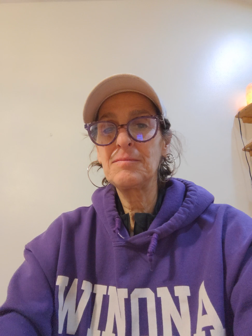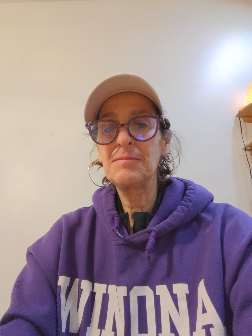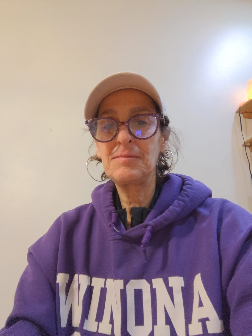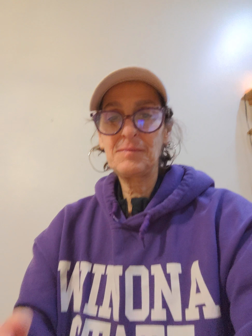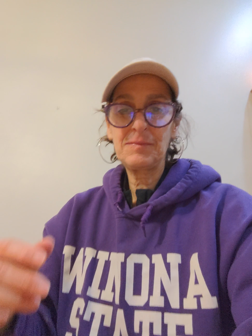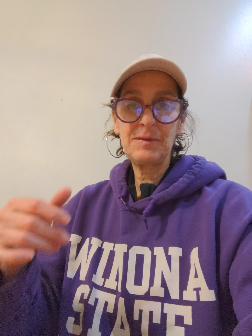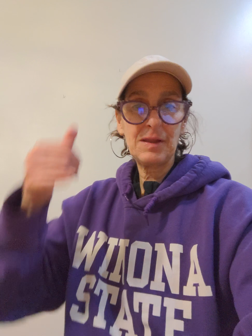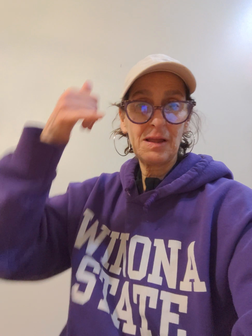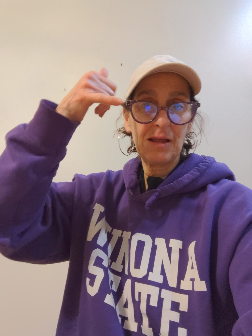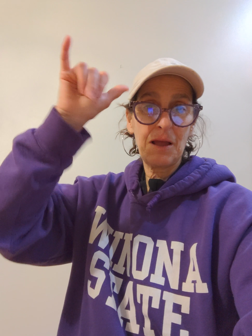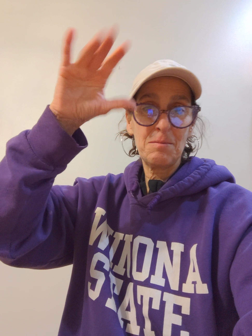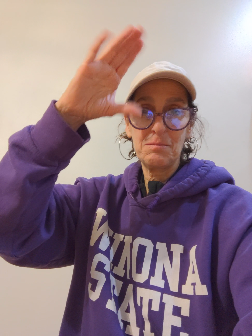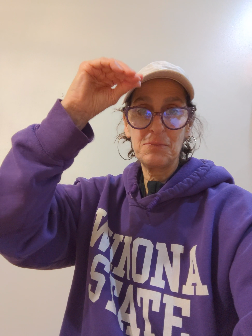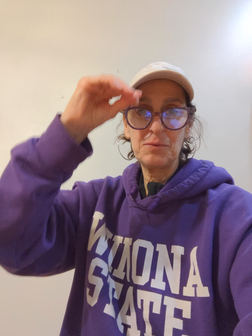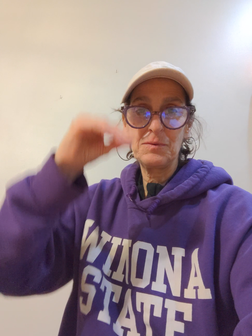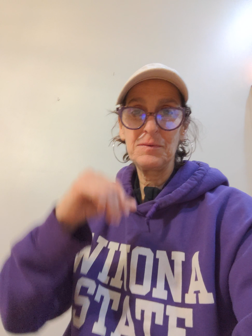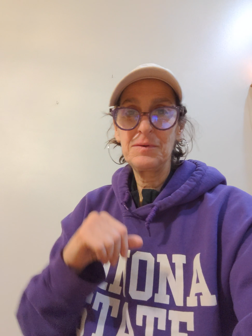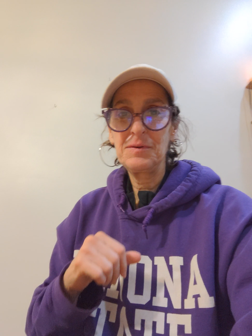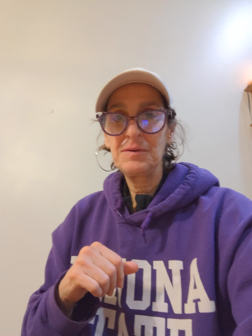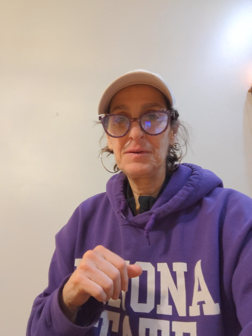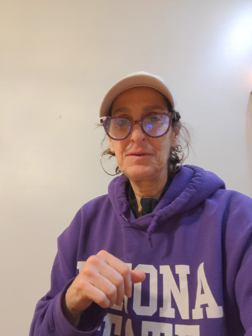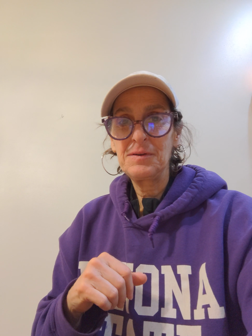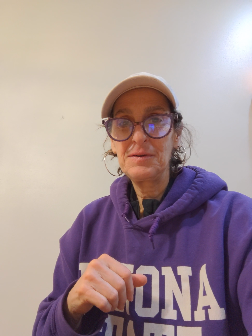cowboy